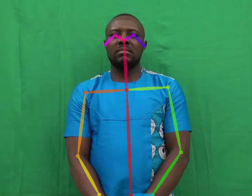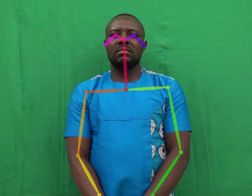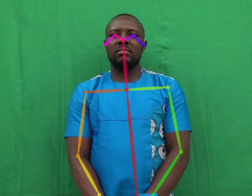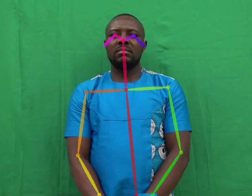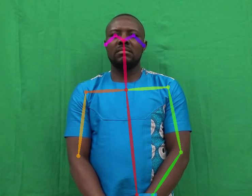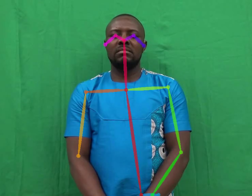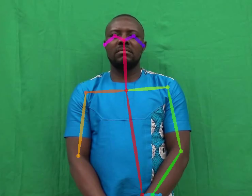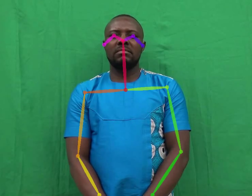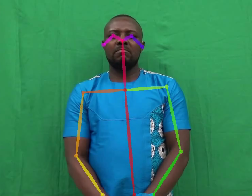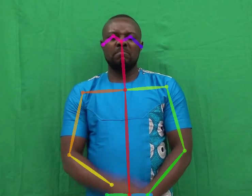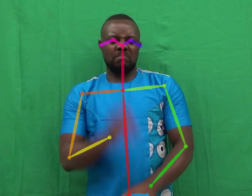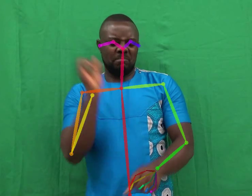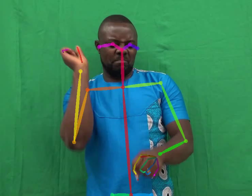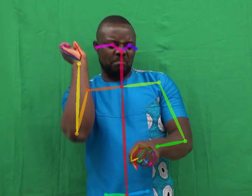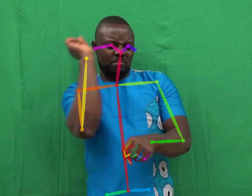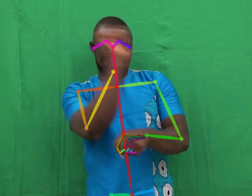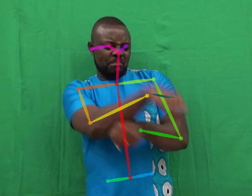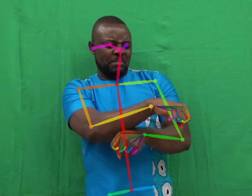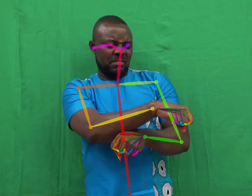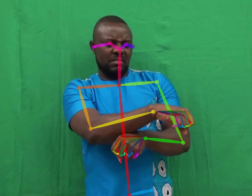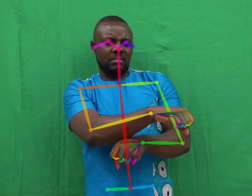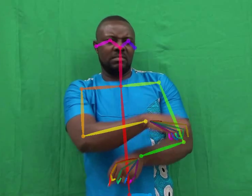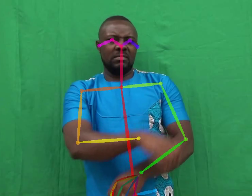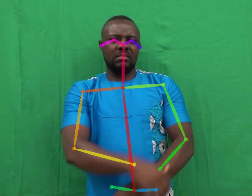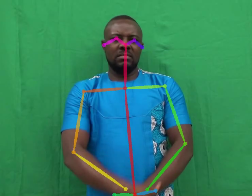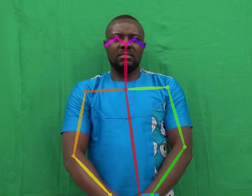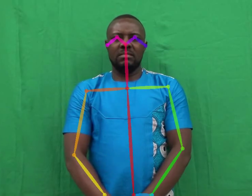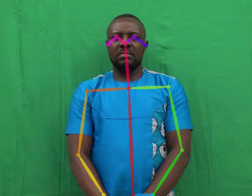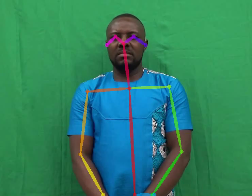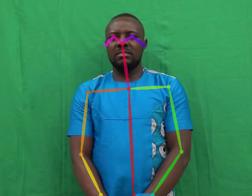defeat or overcome